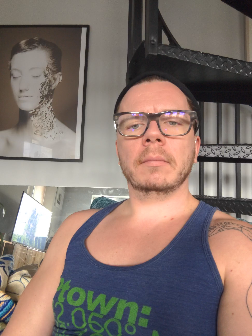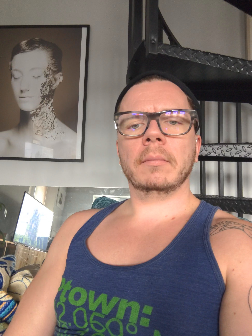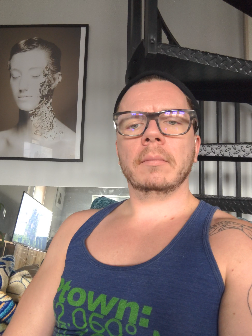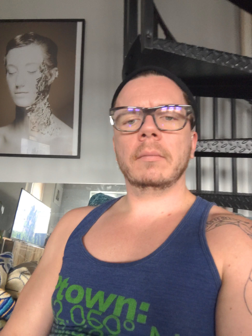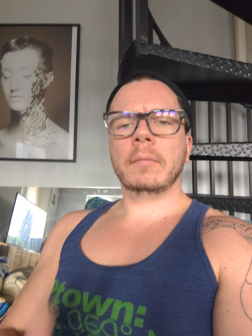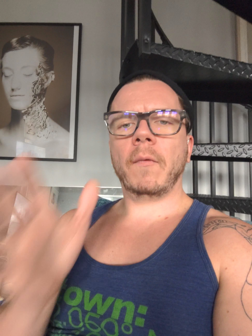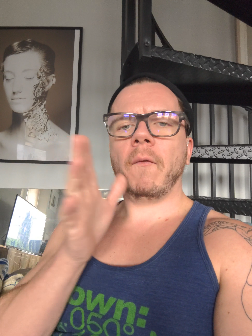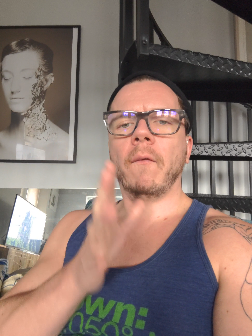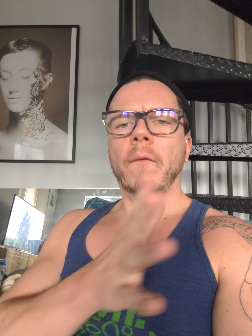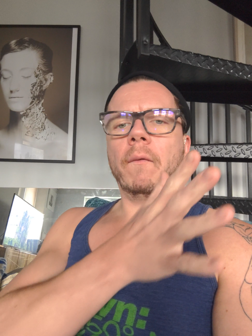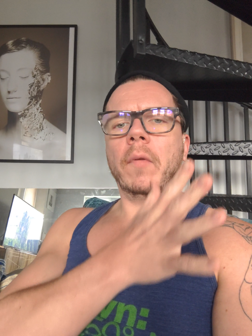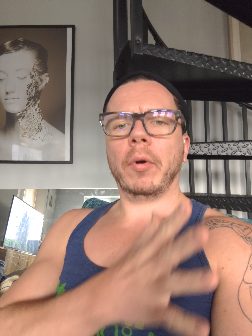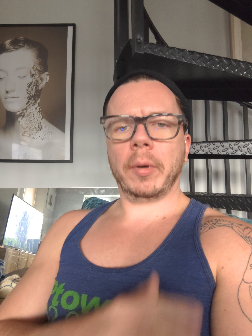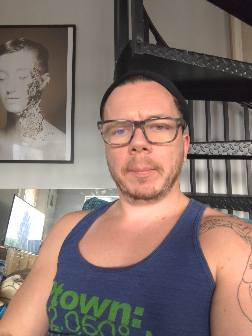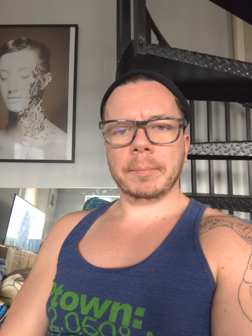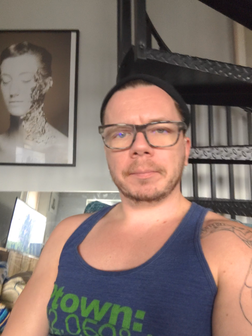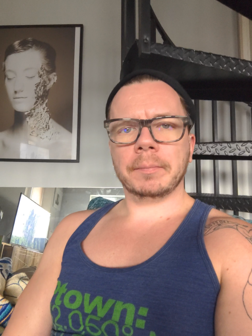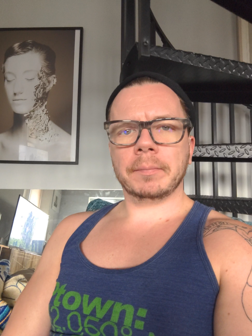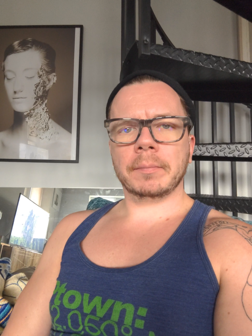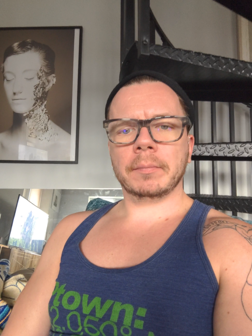farm